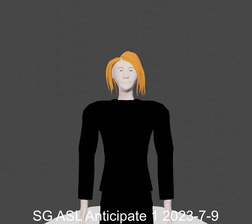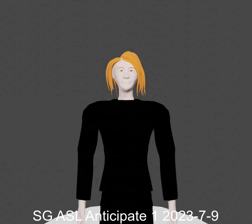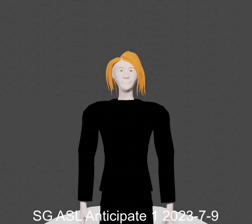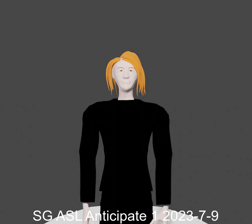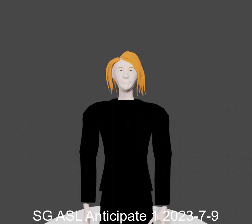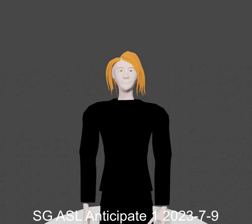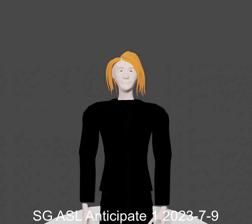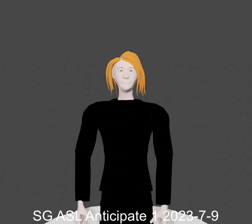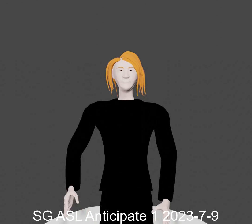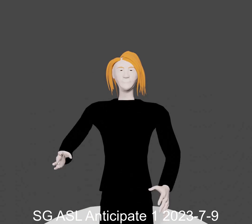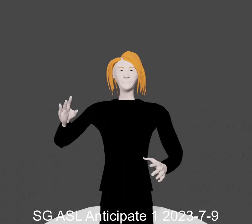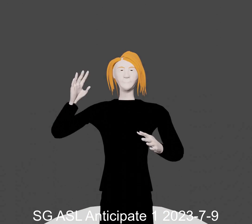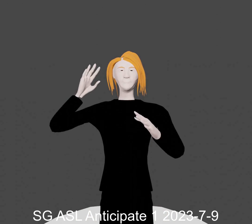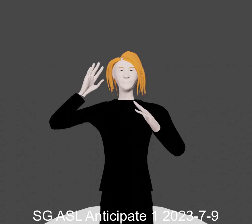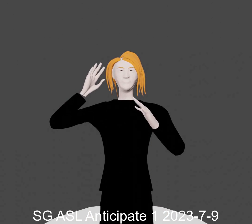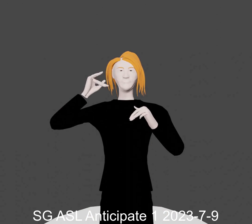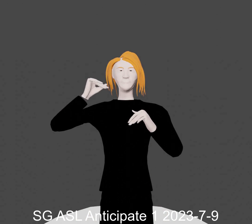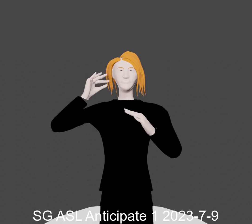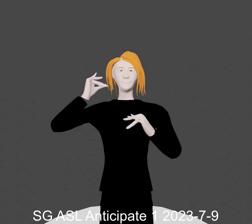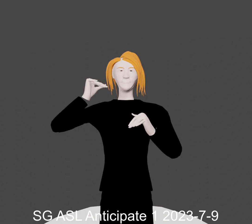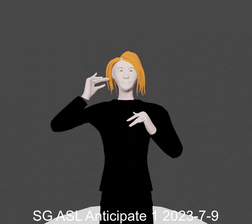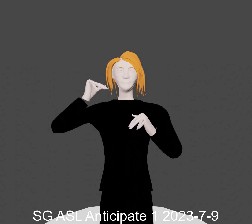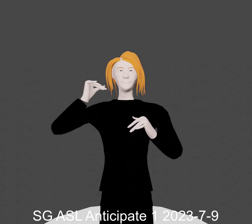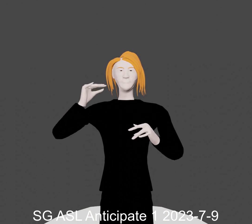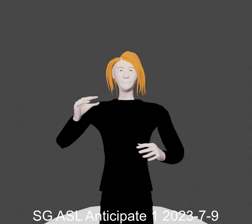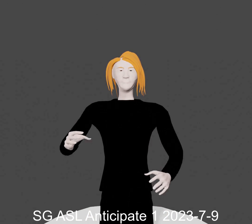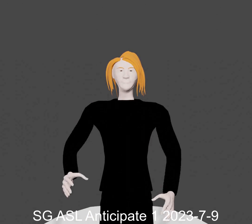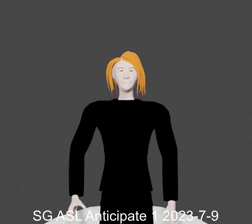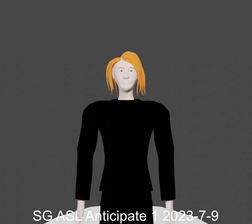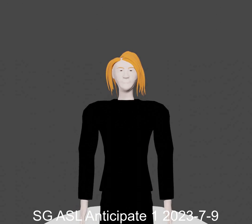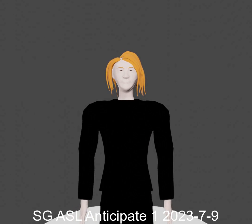Anticipate